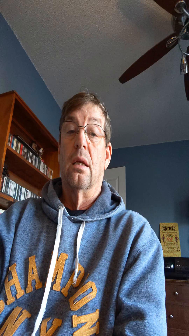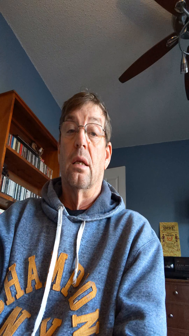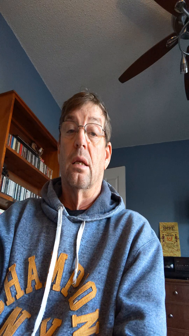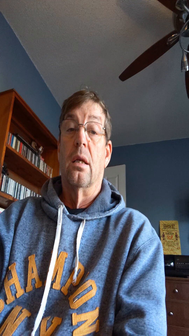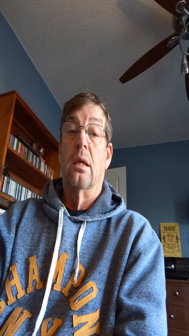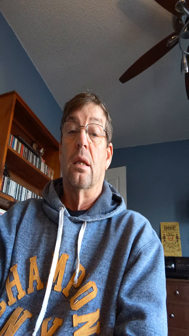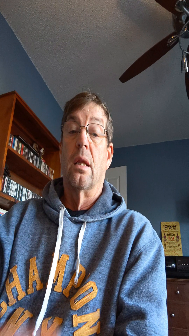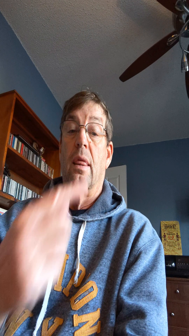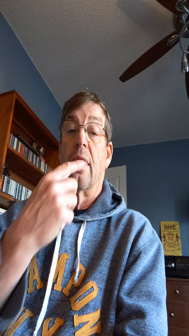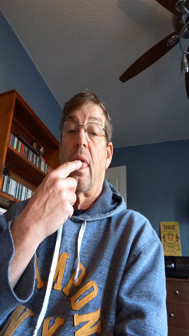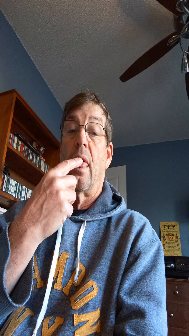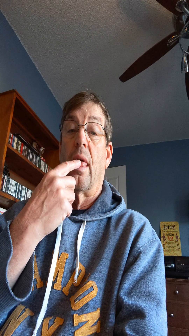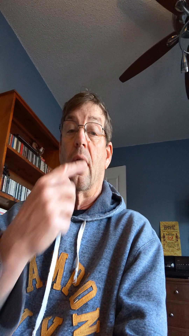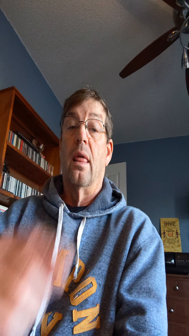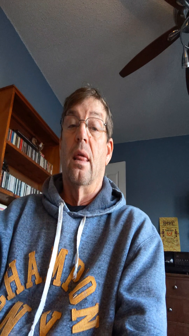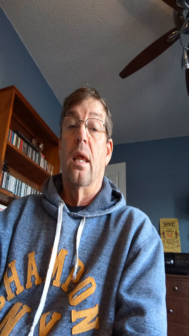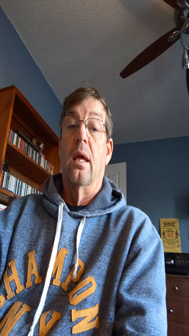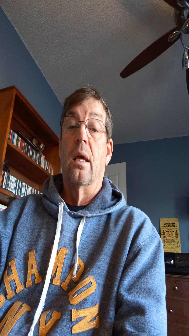tongue